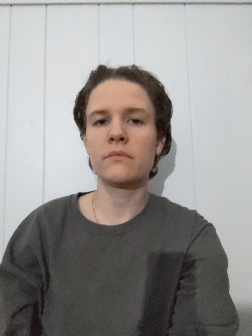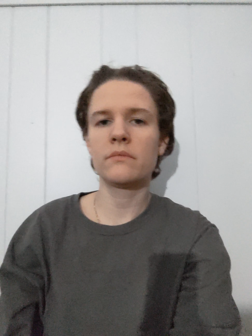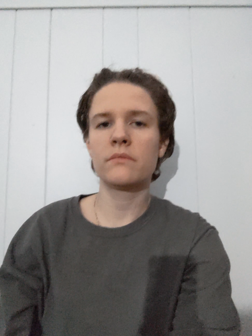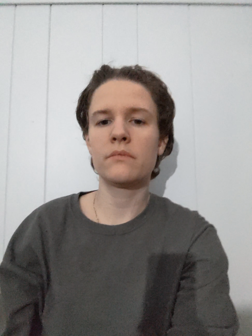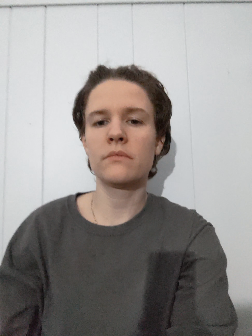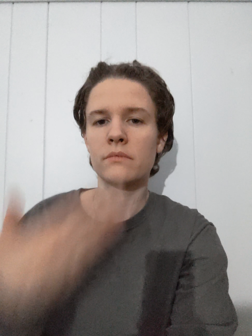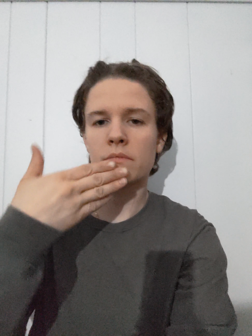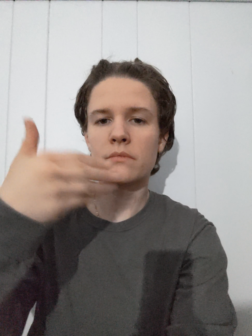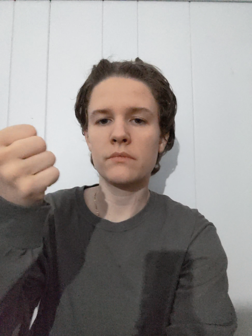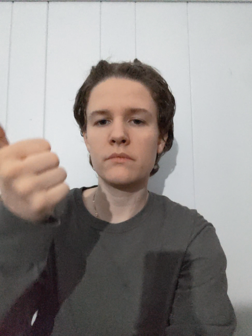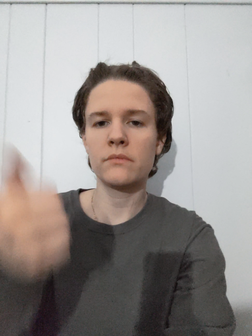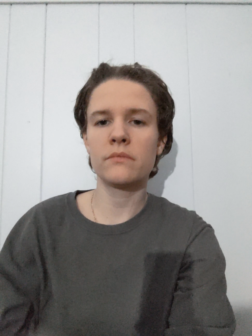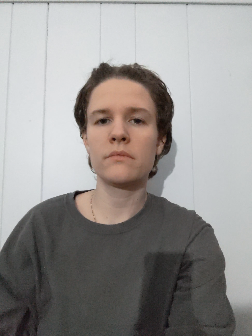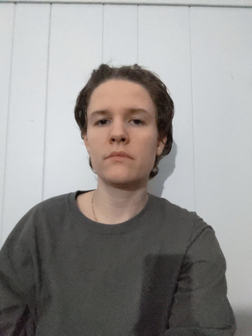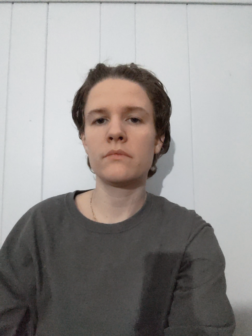better